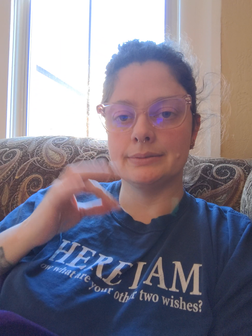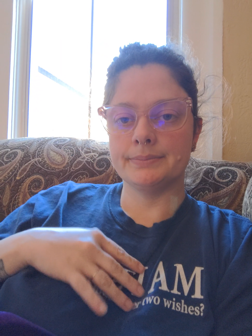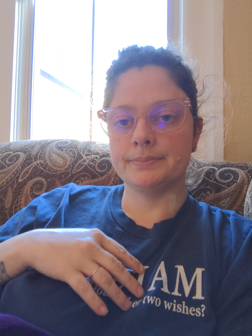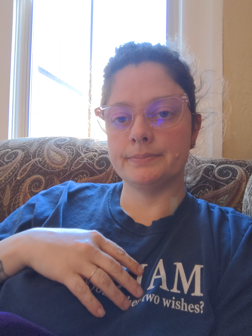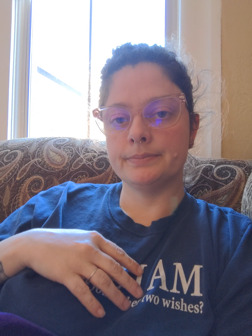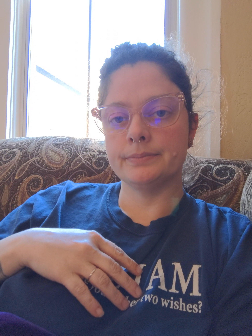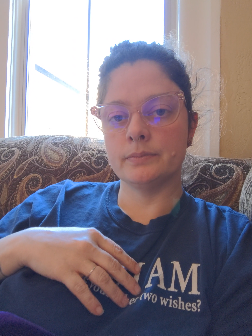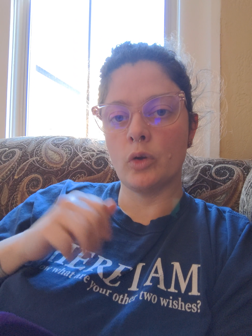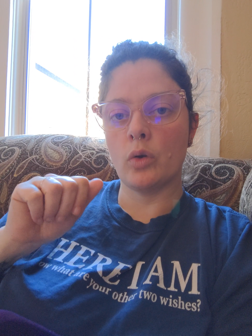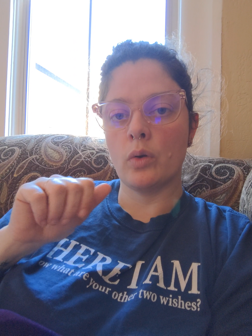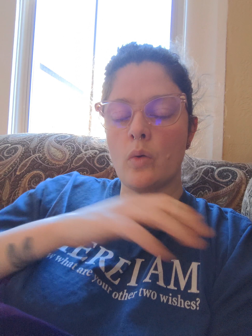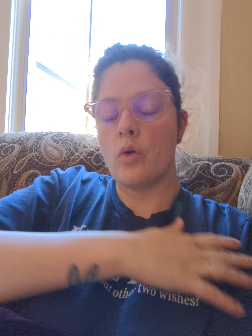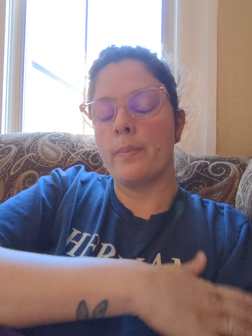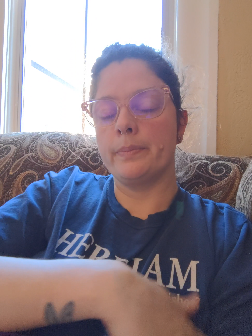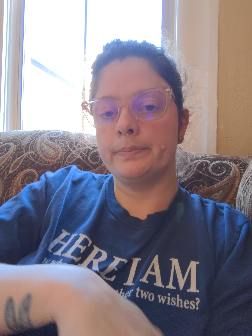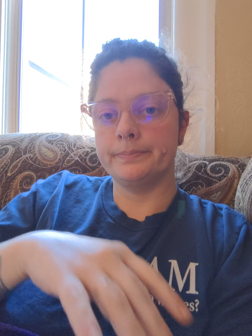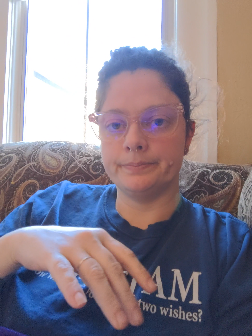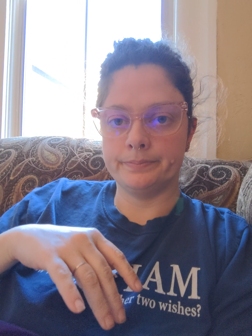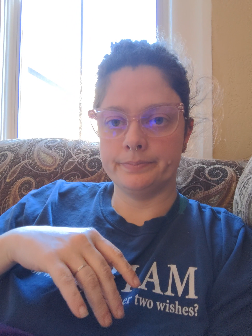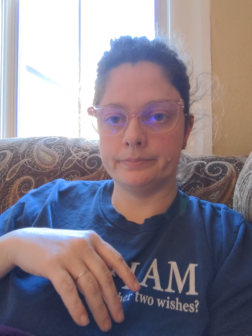arm